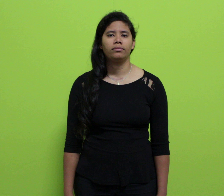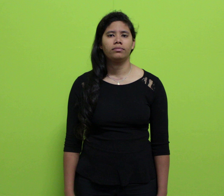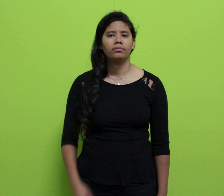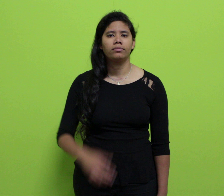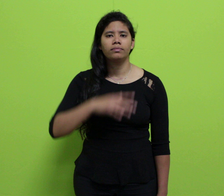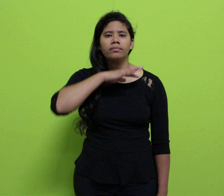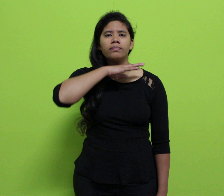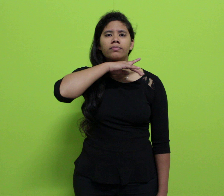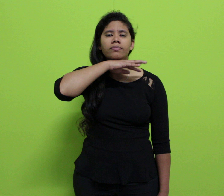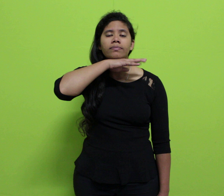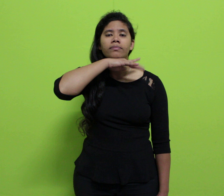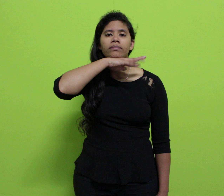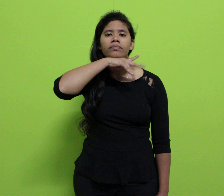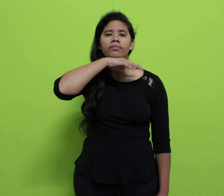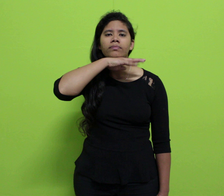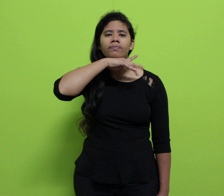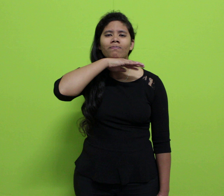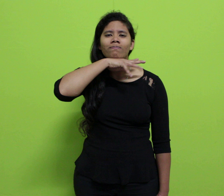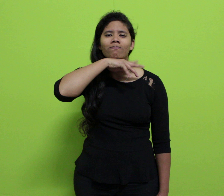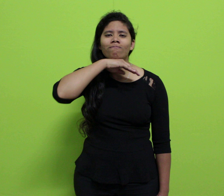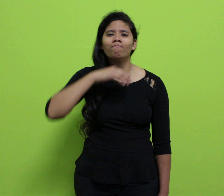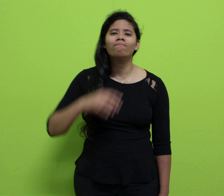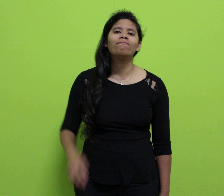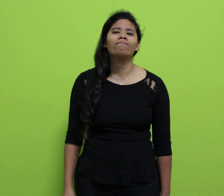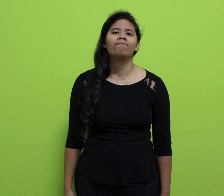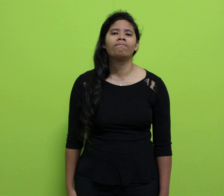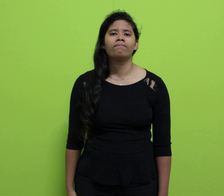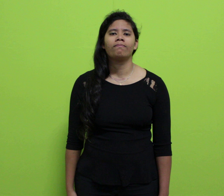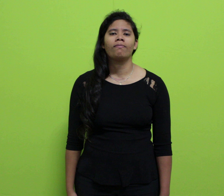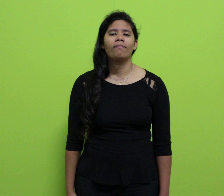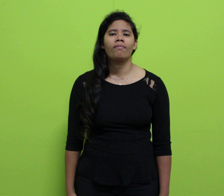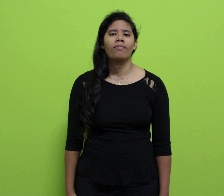ruim